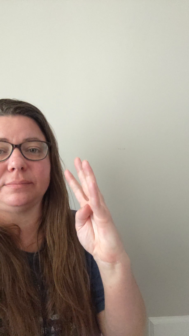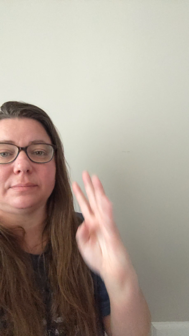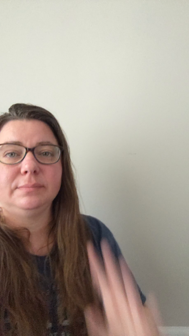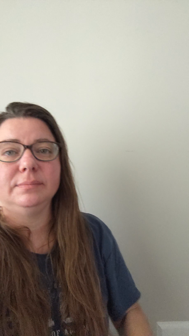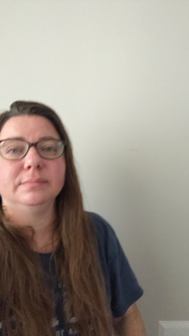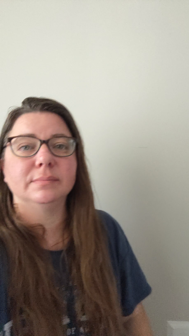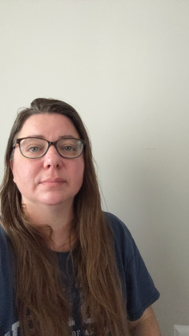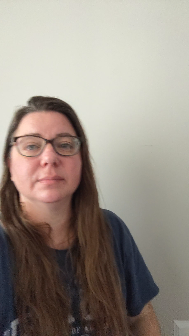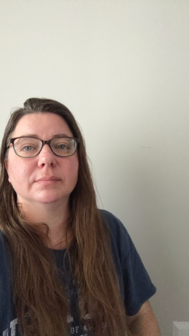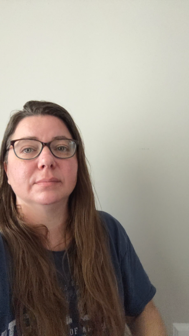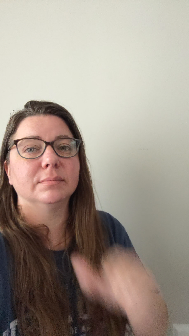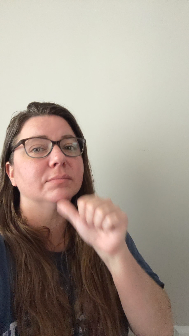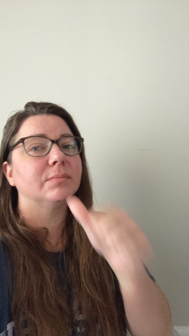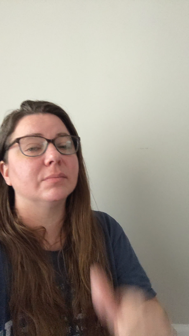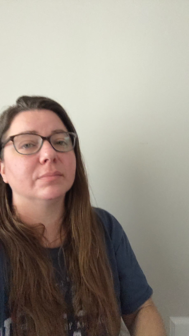don't